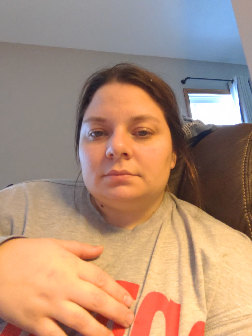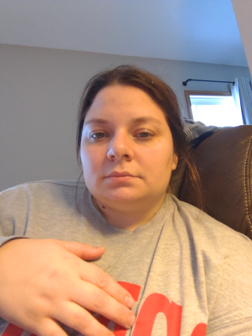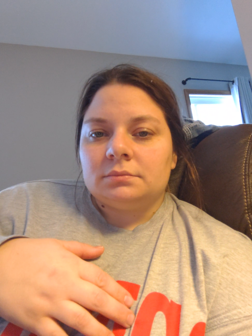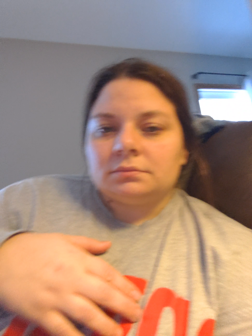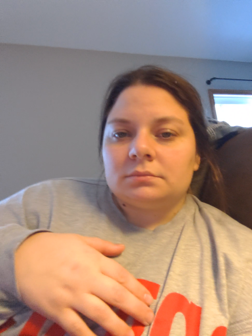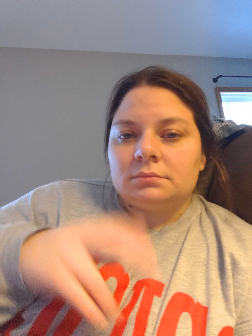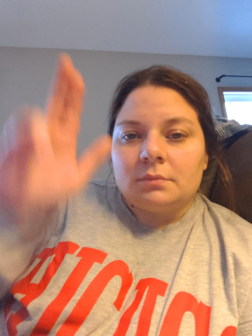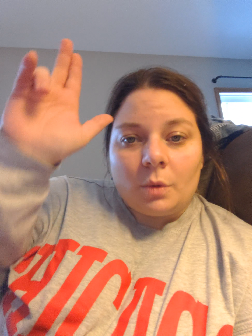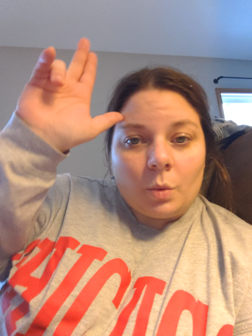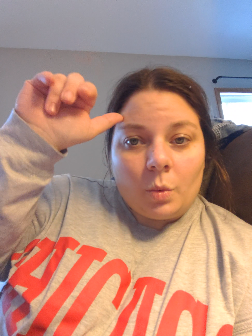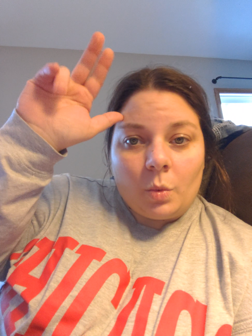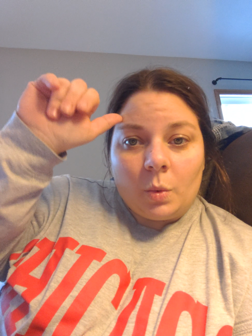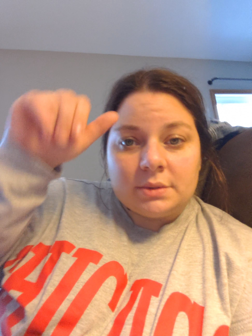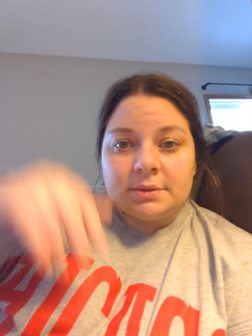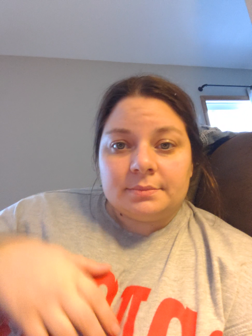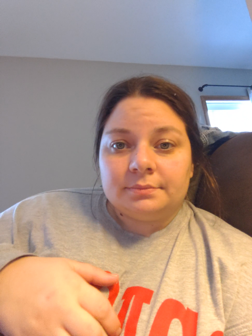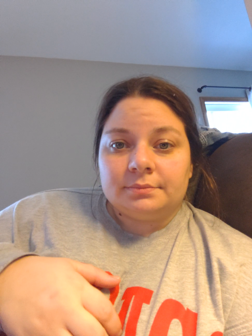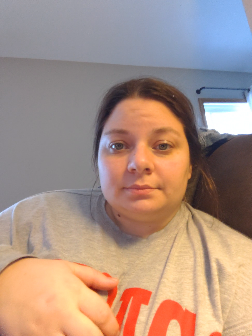horse